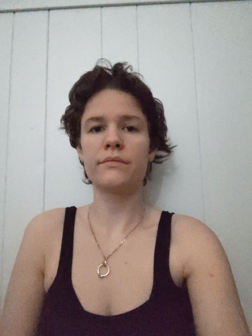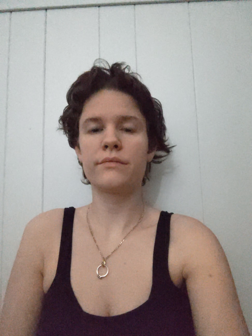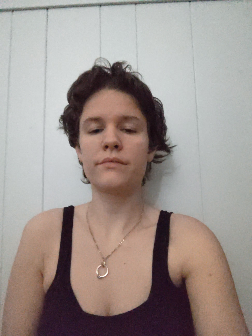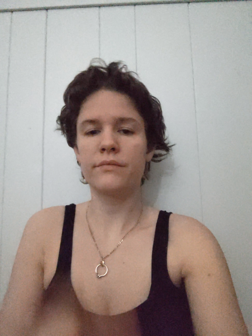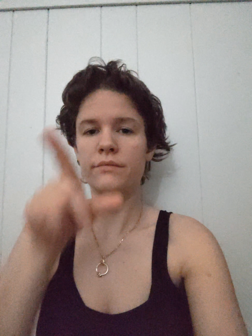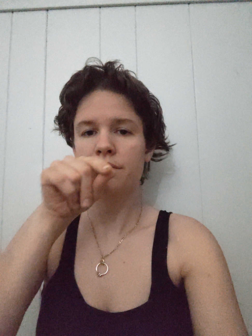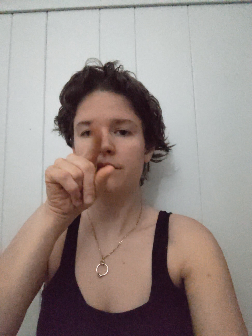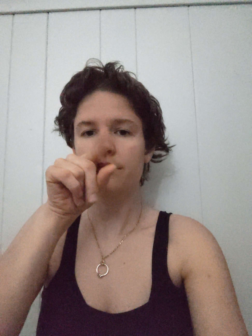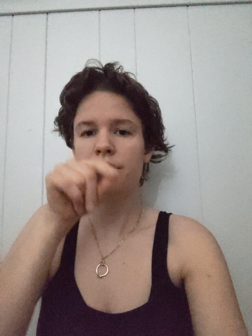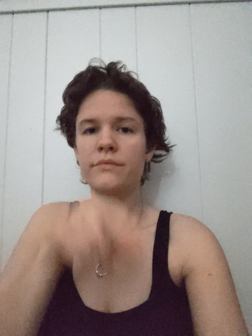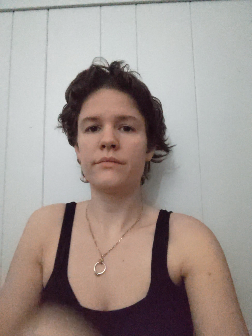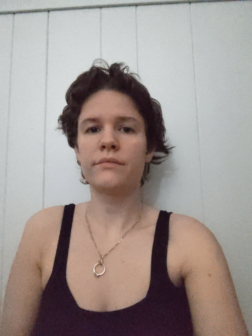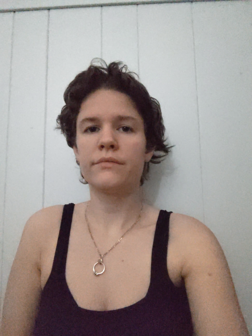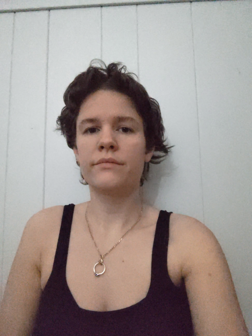bird